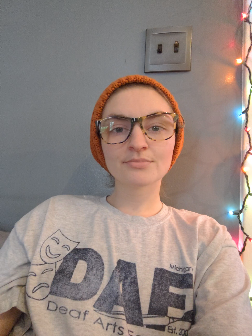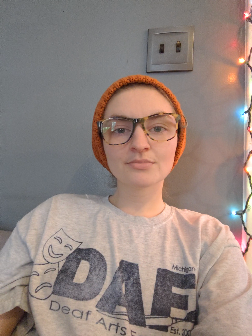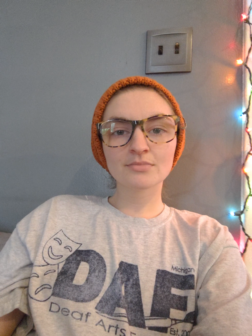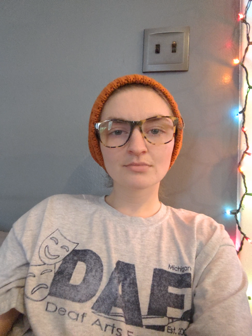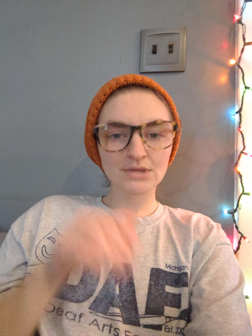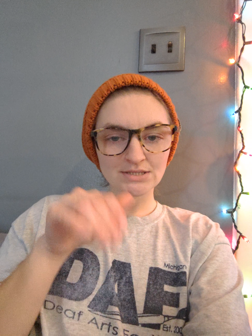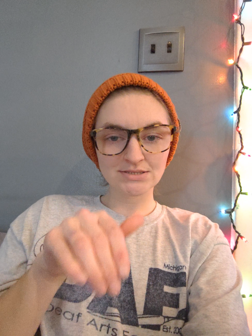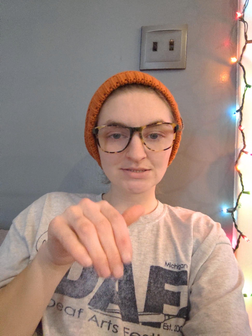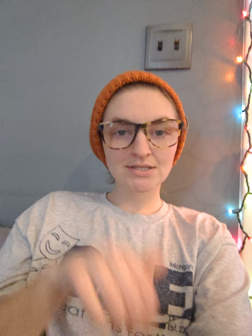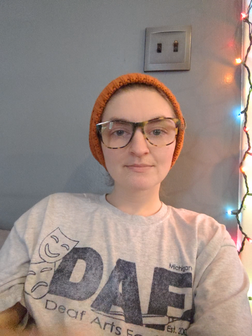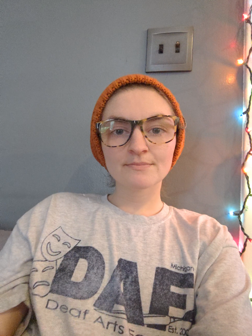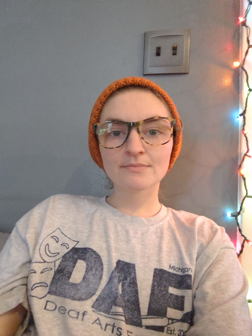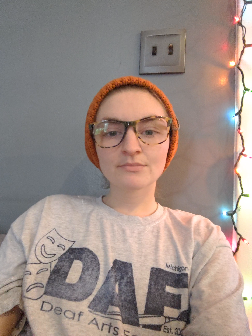night